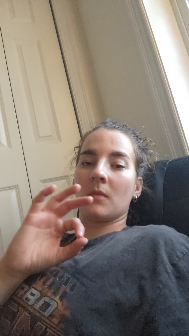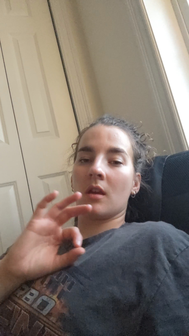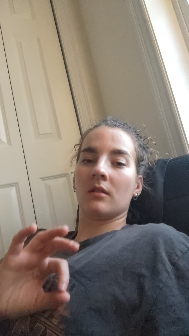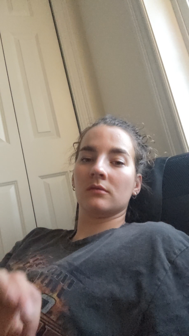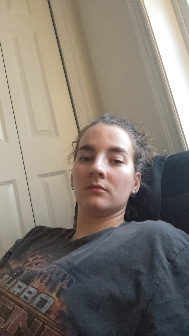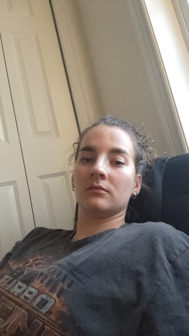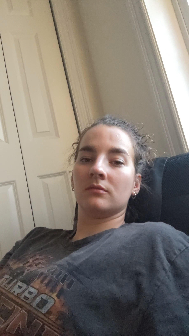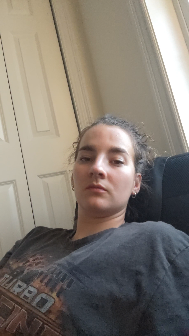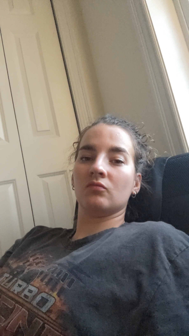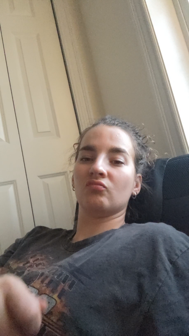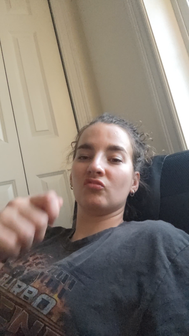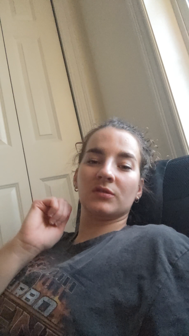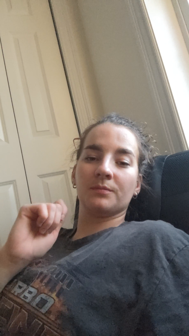rip